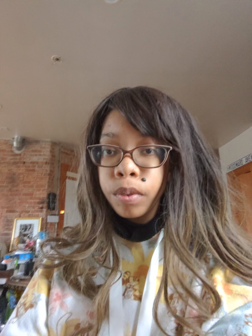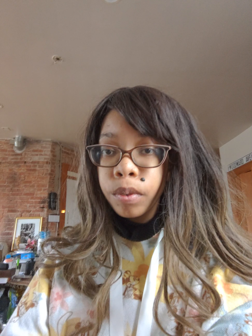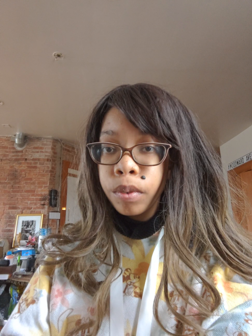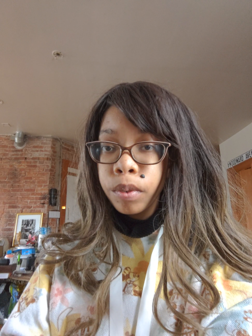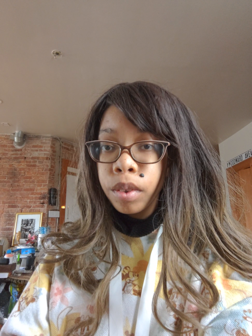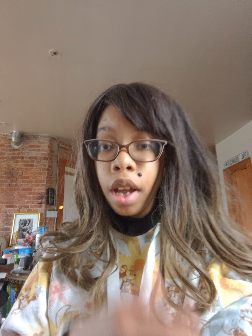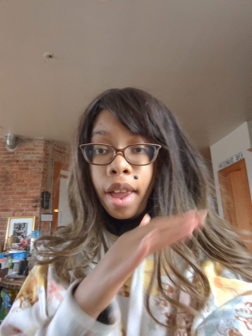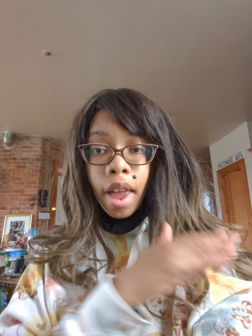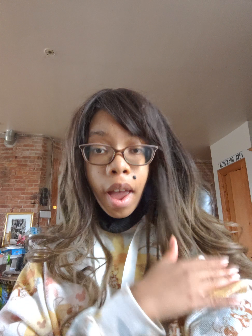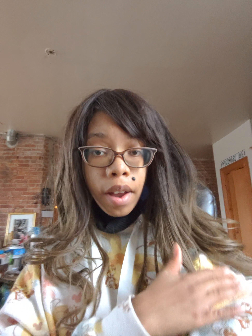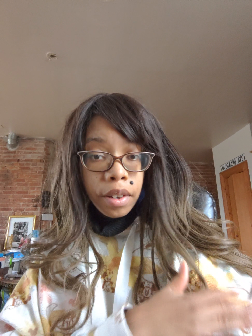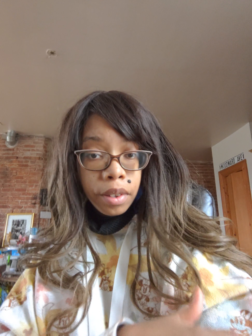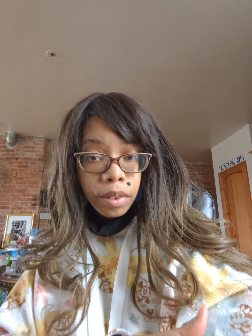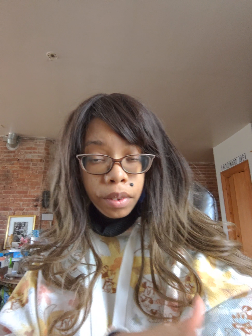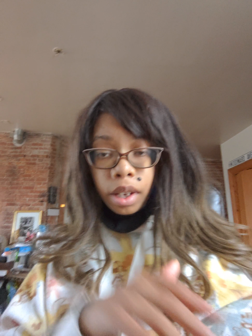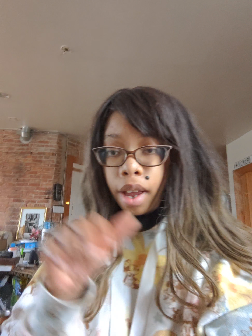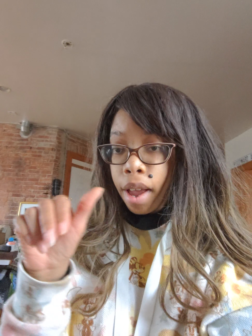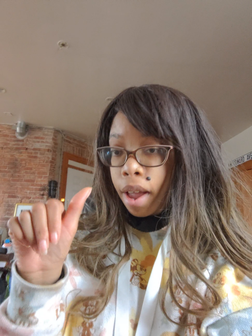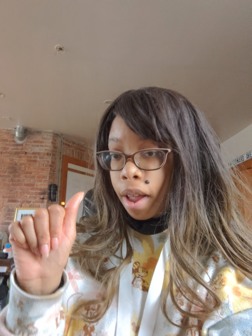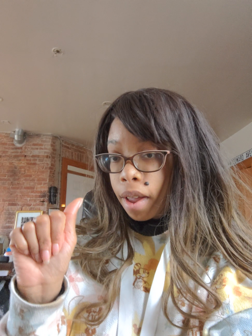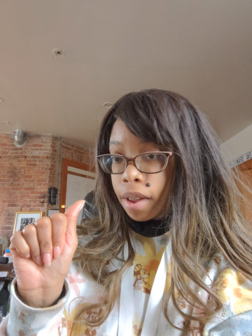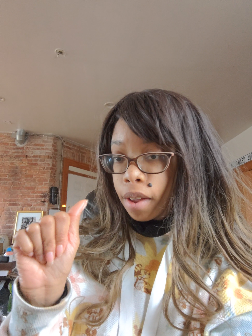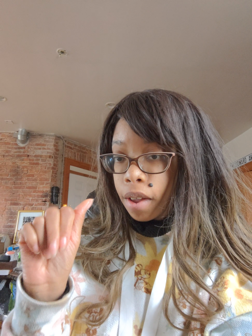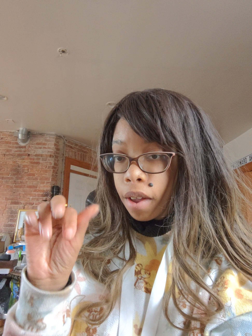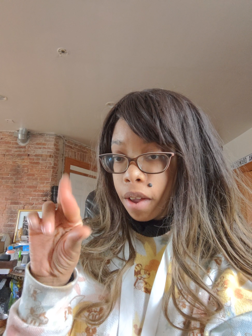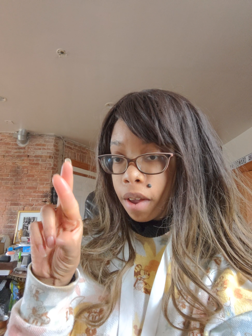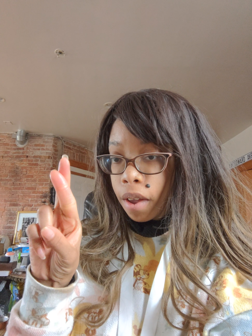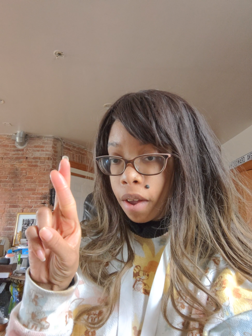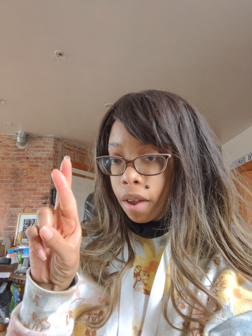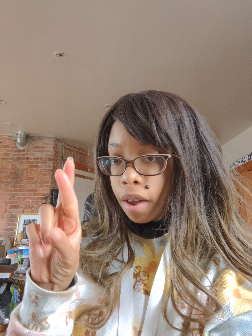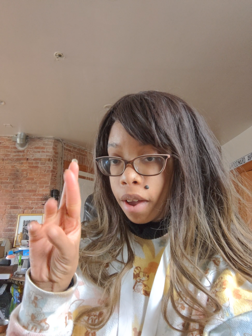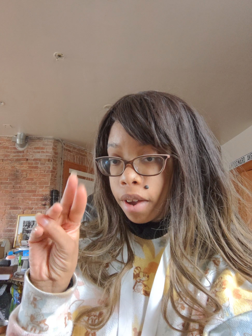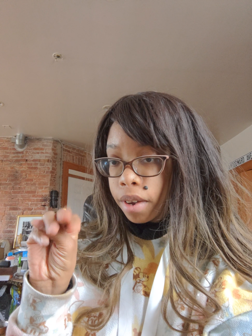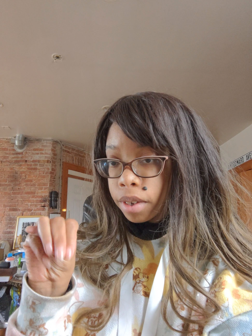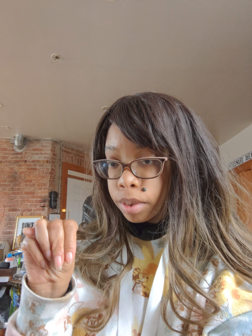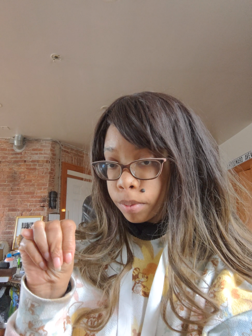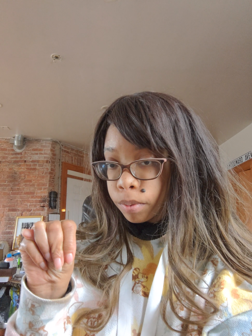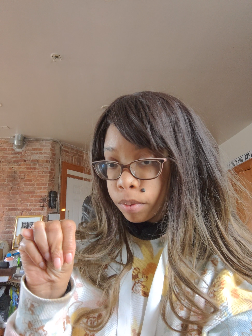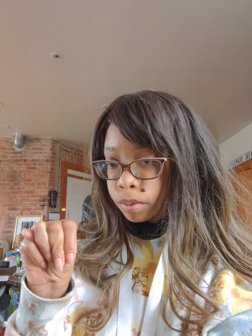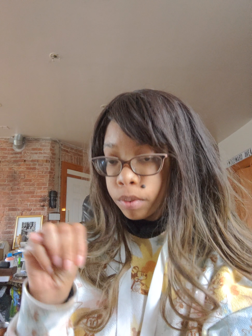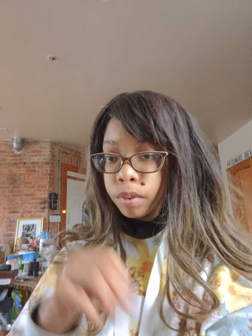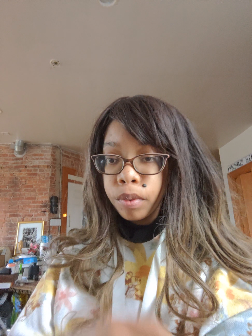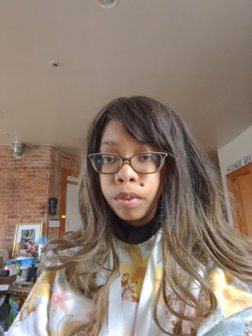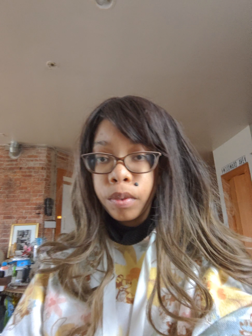arm